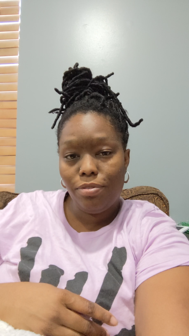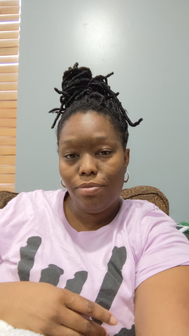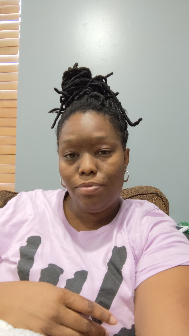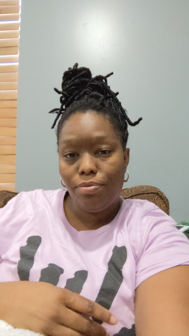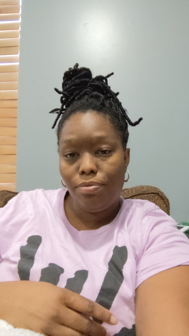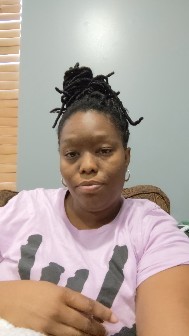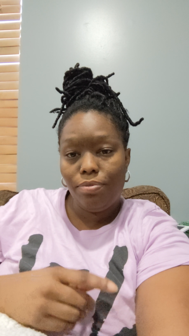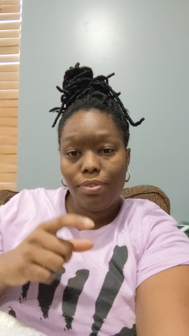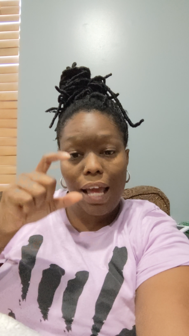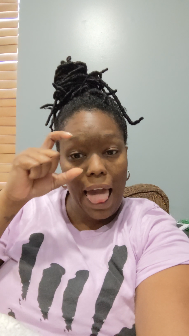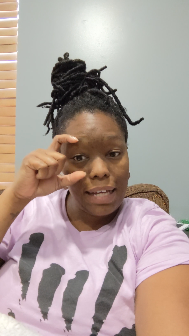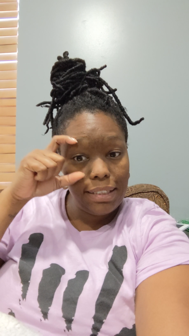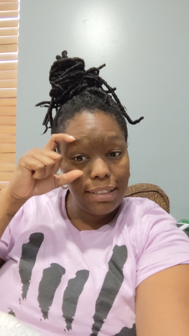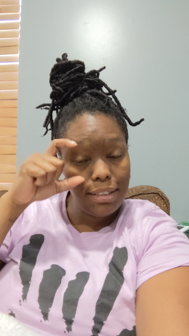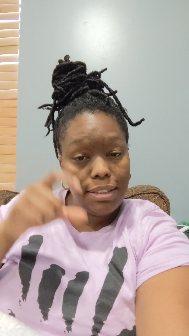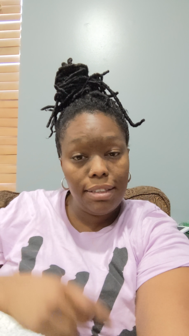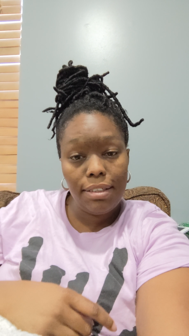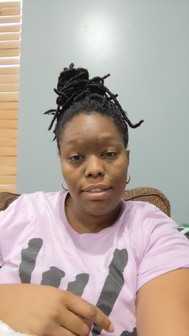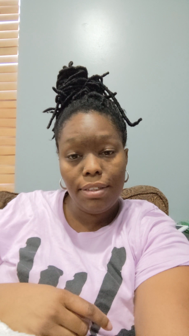glasses